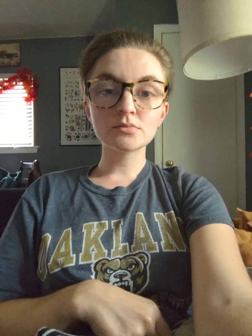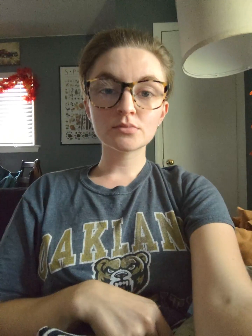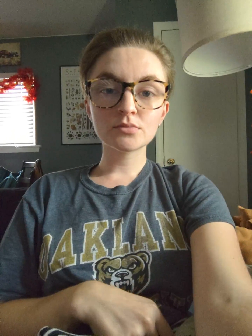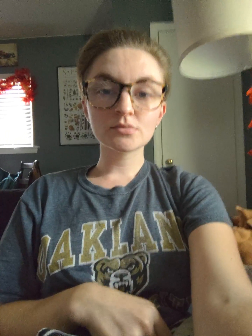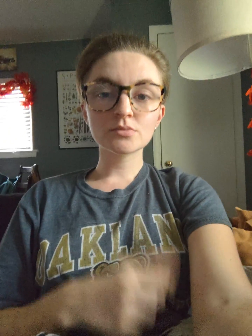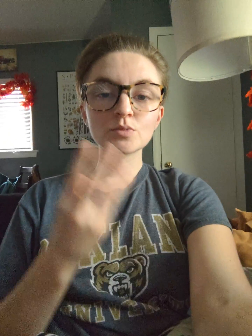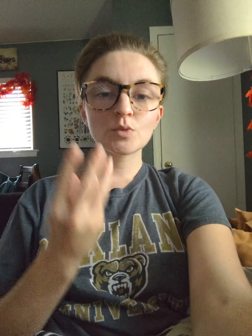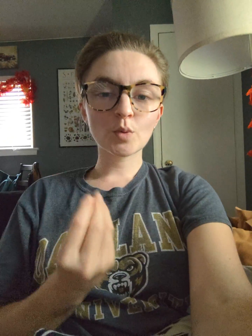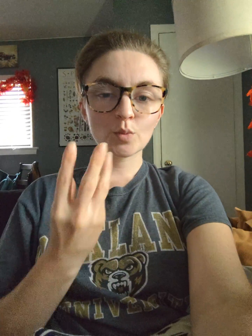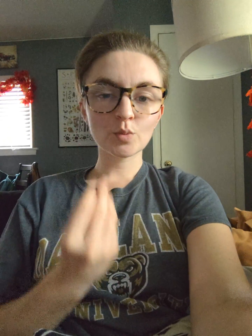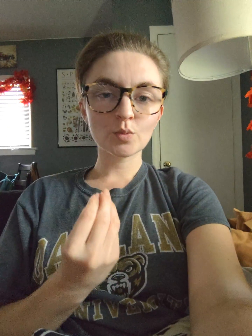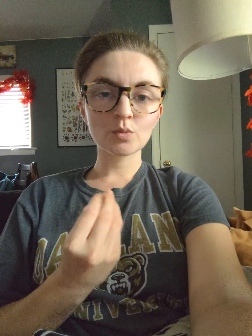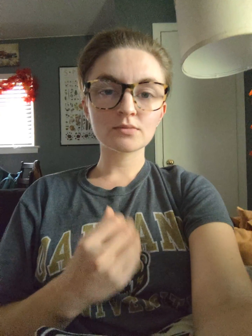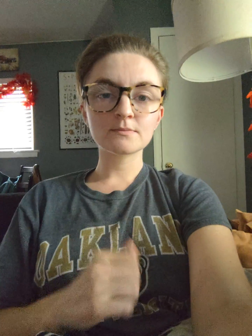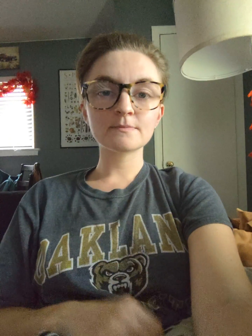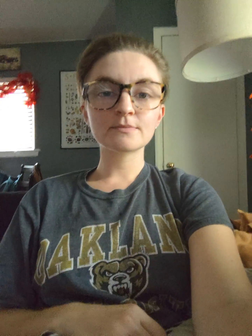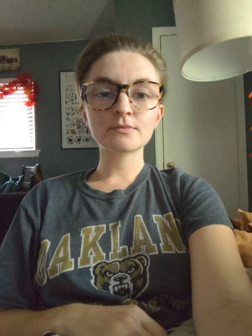gentle